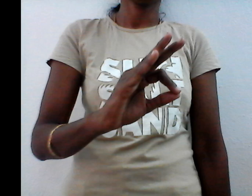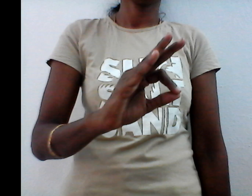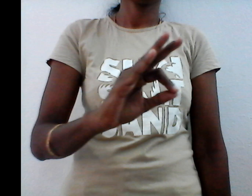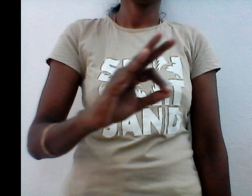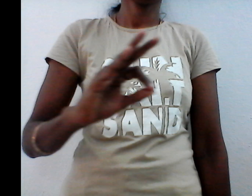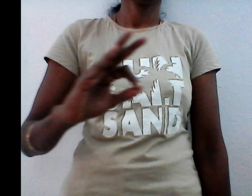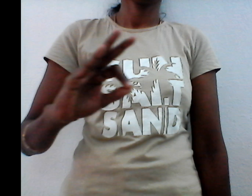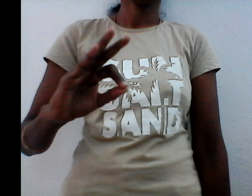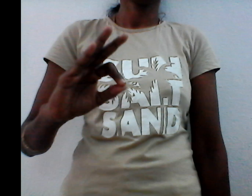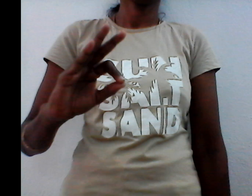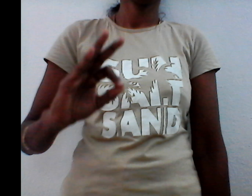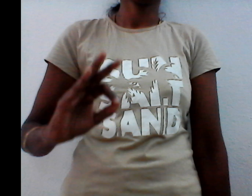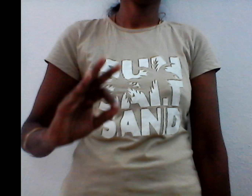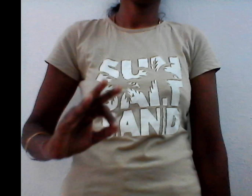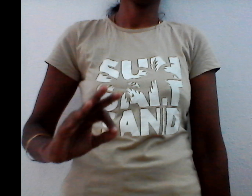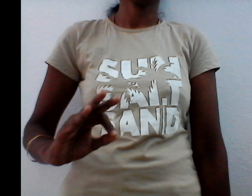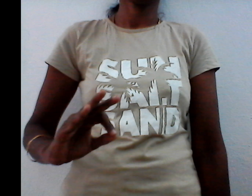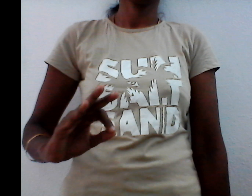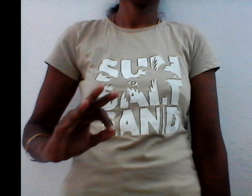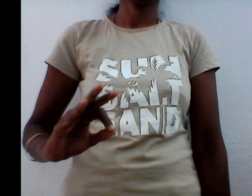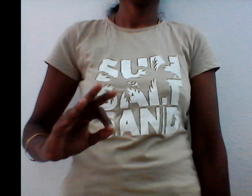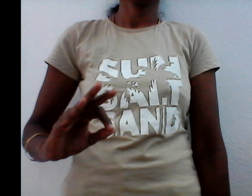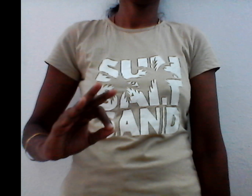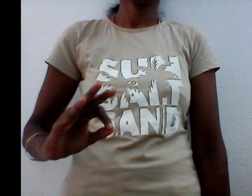ഔ